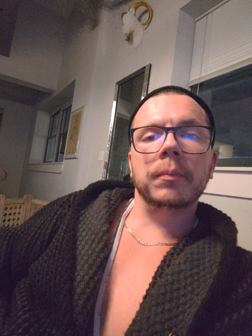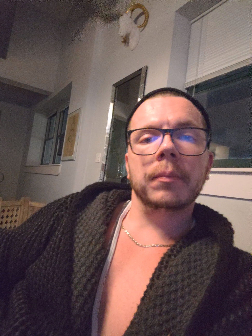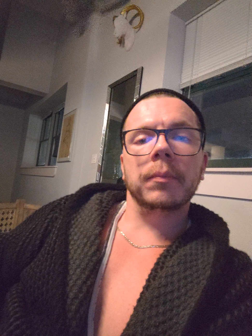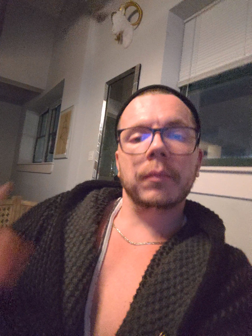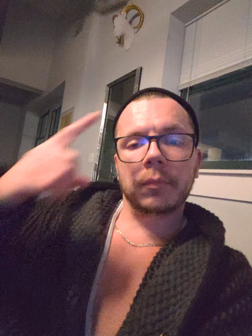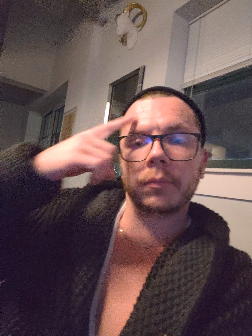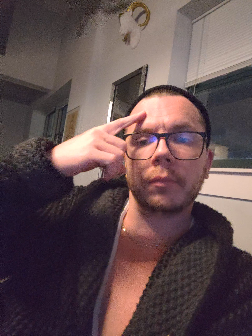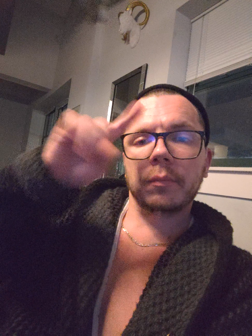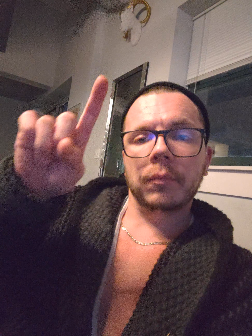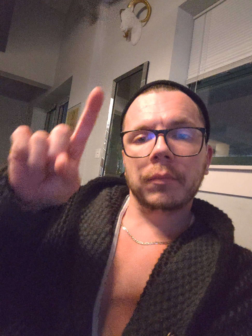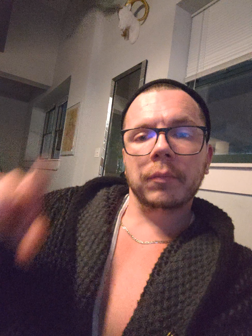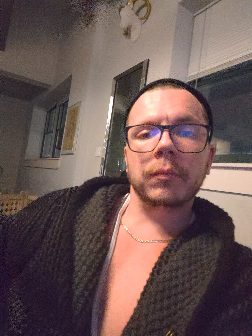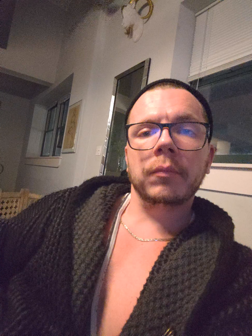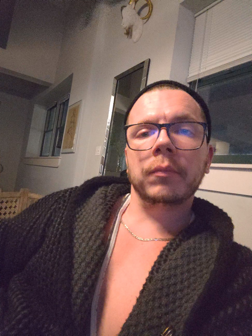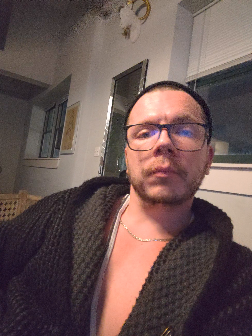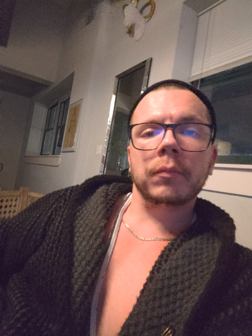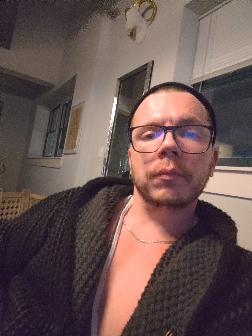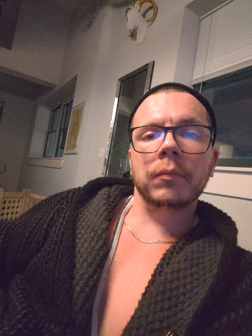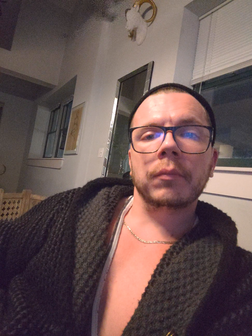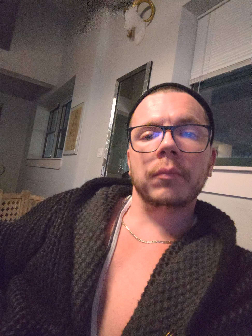for